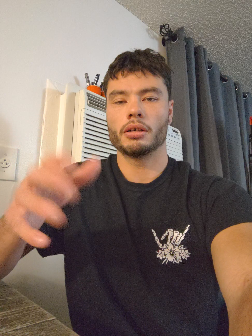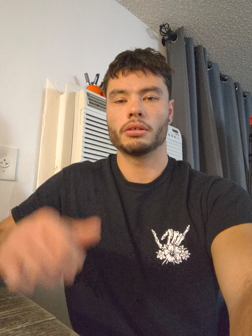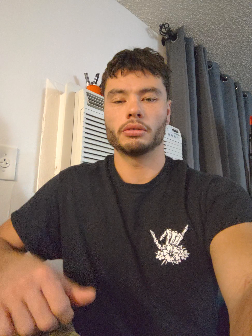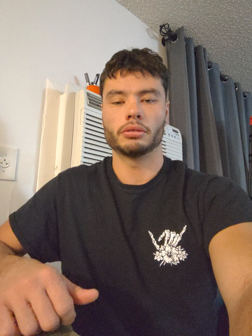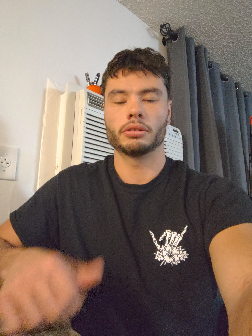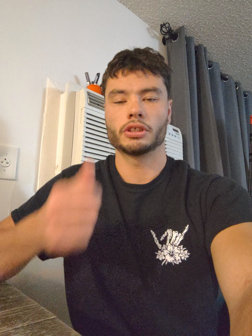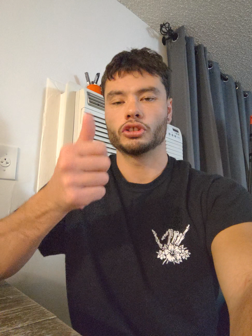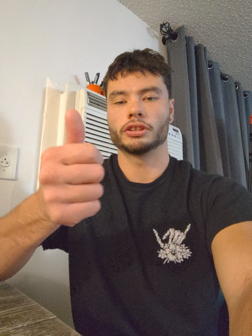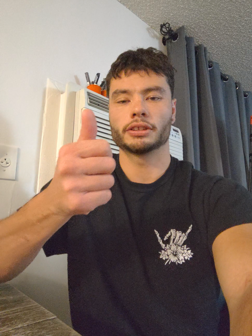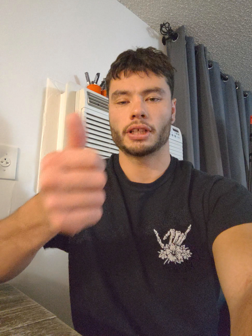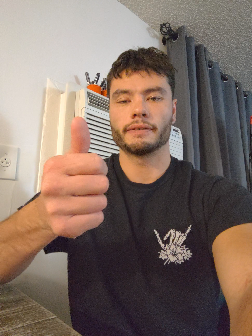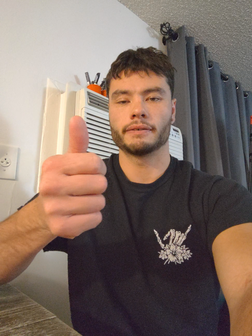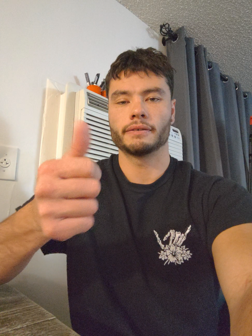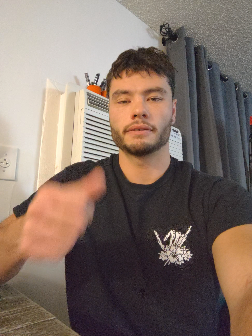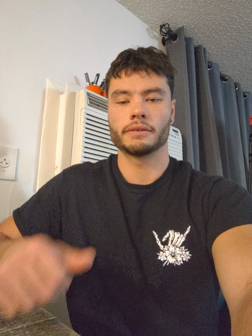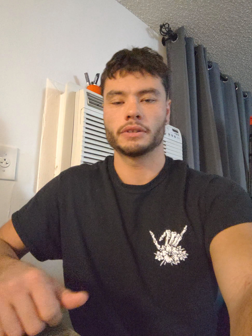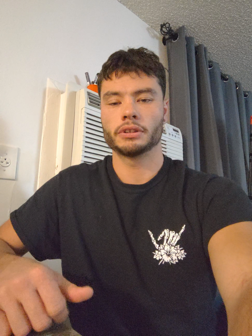yourself